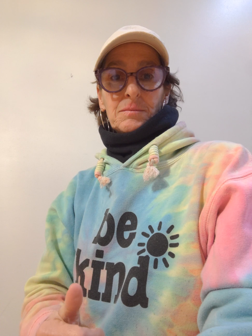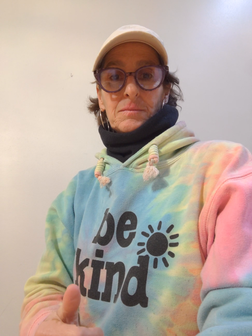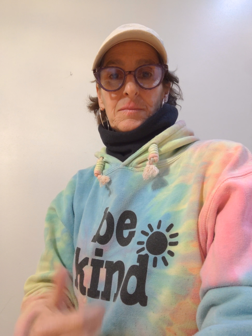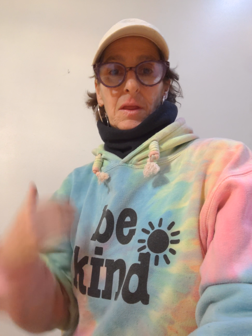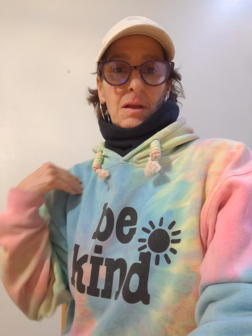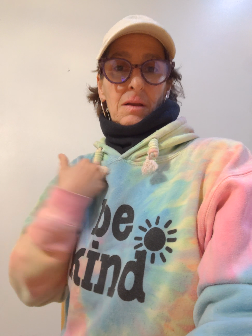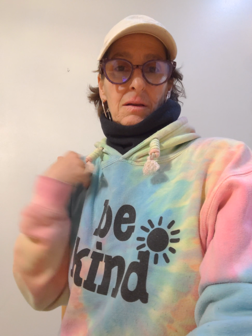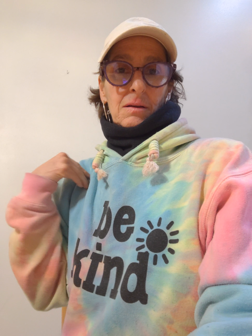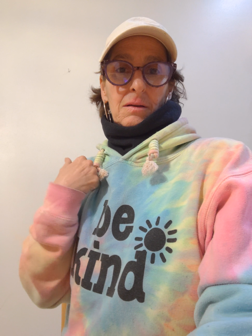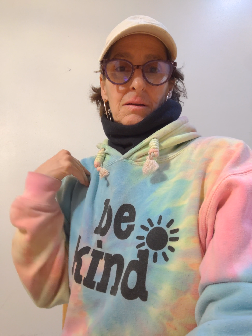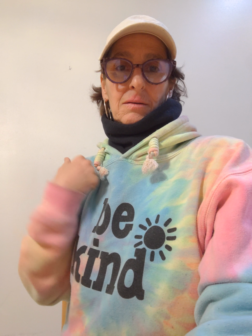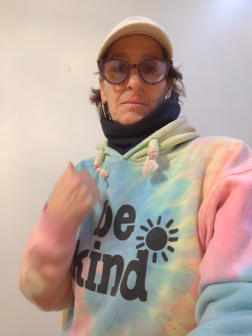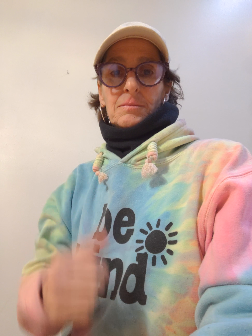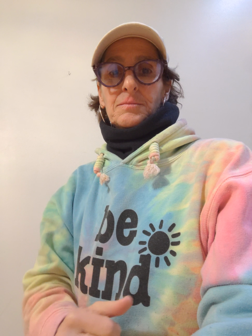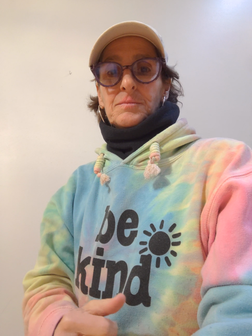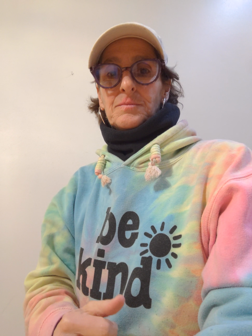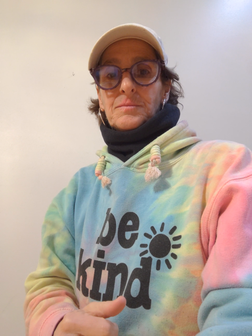animal